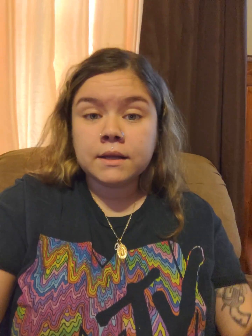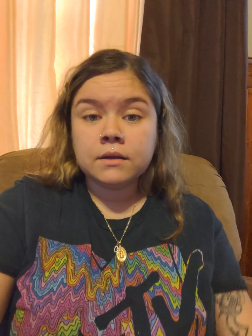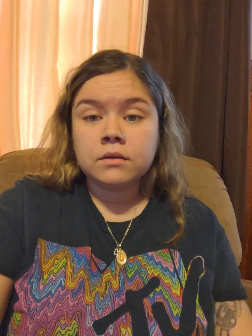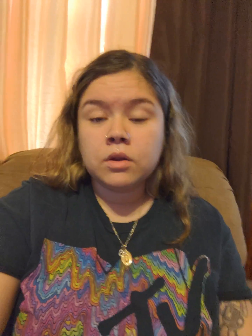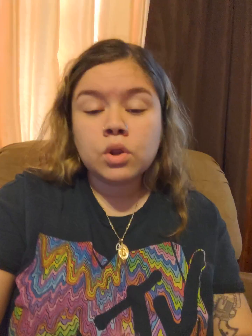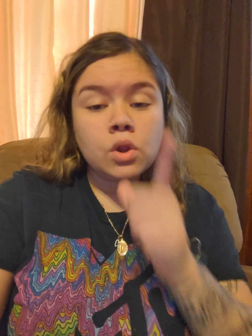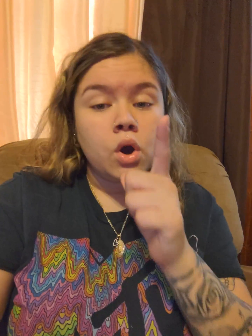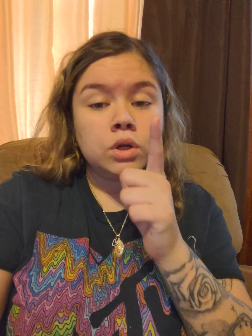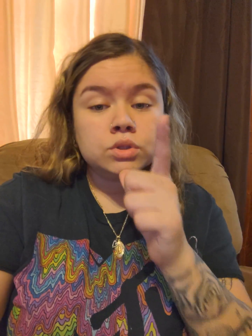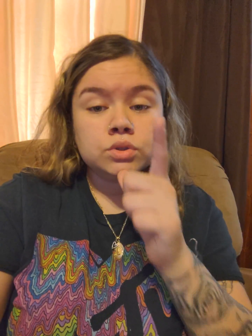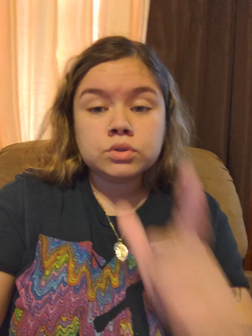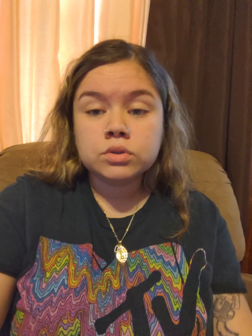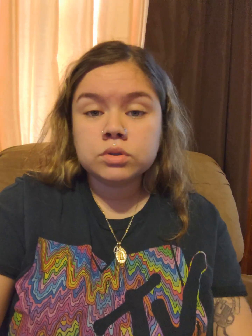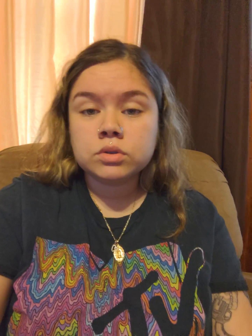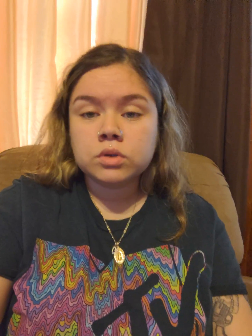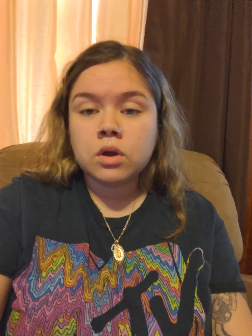lunch